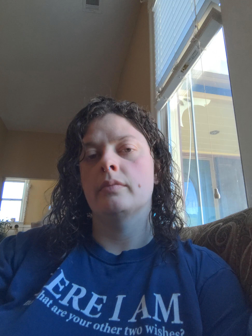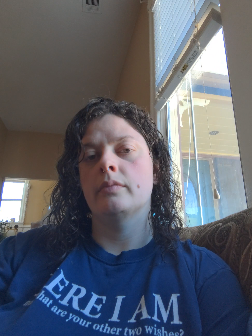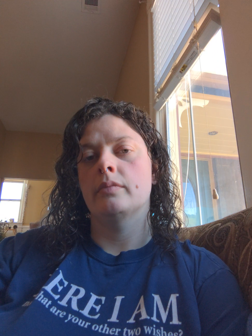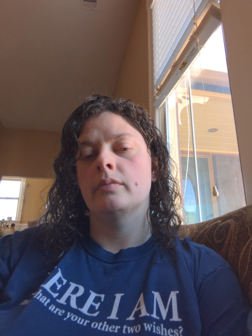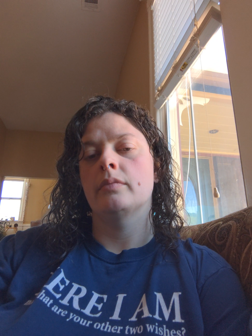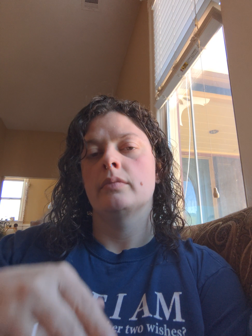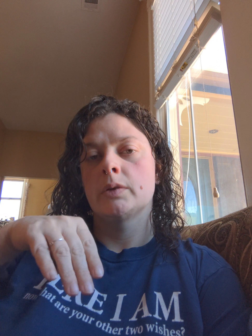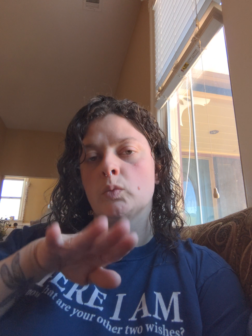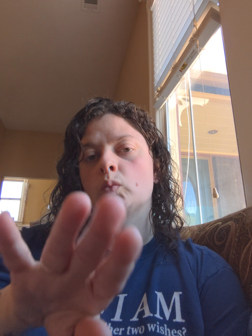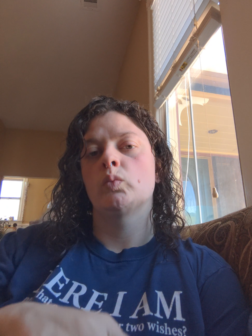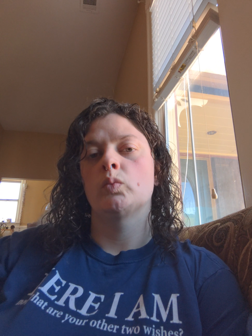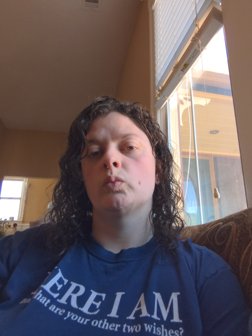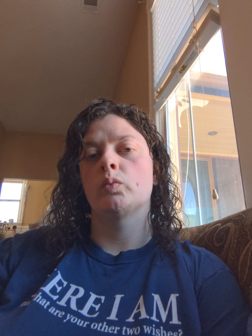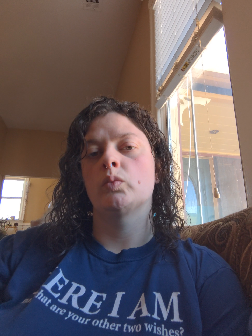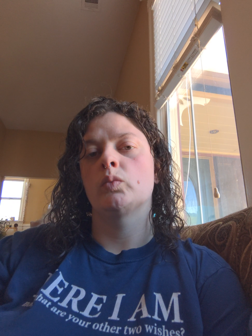into